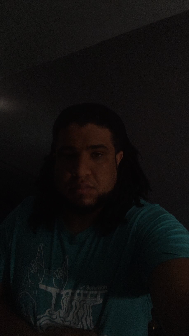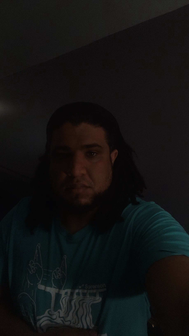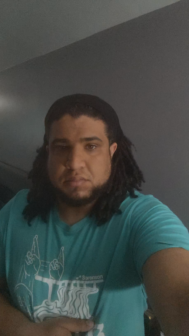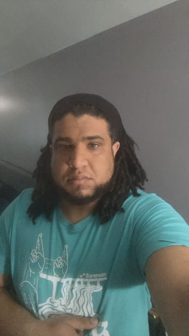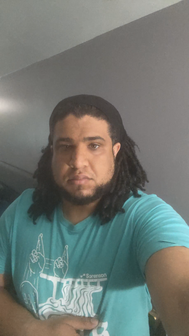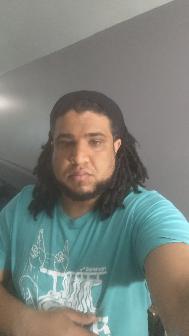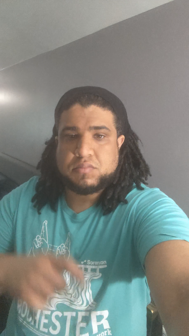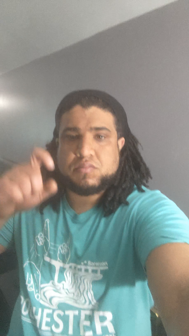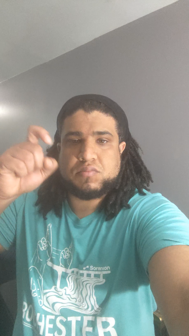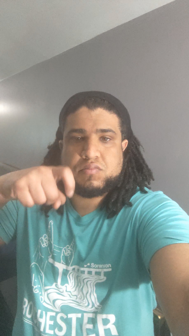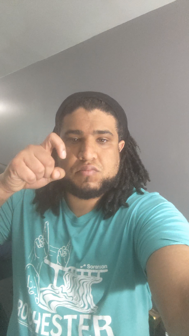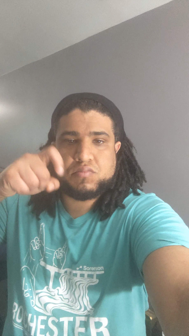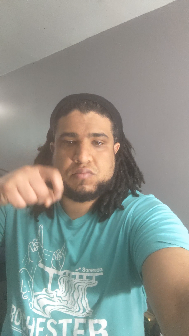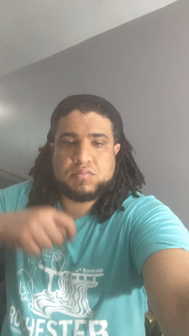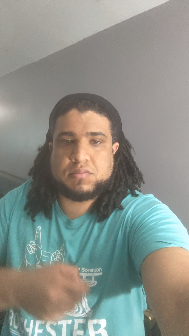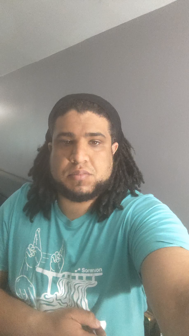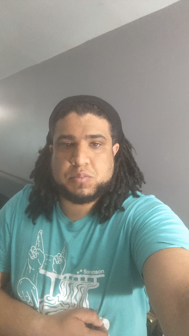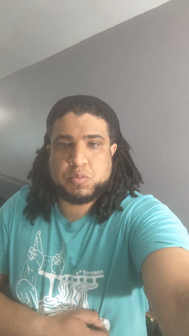should